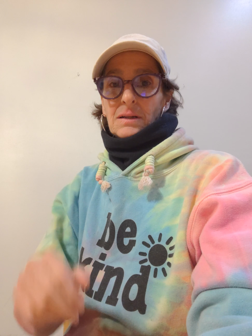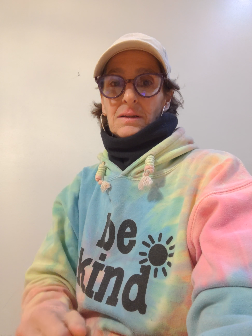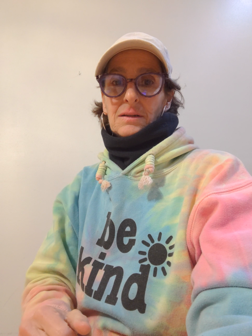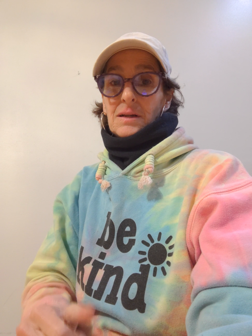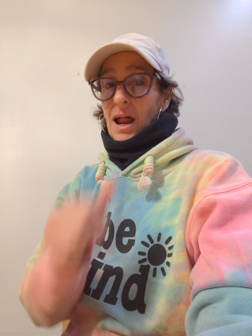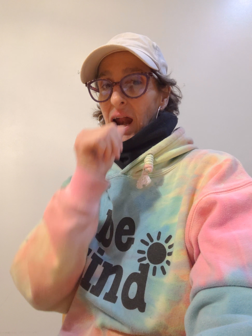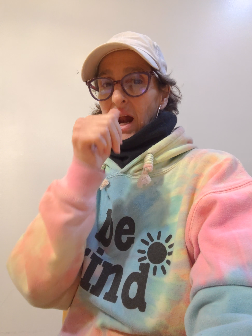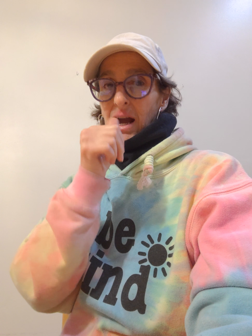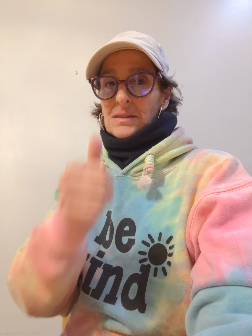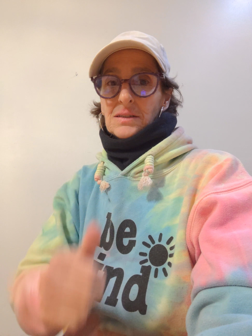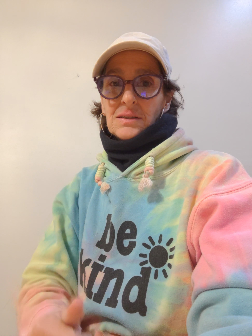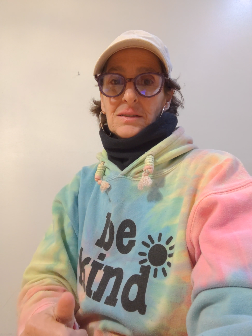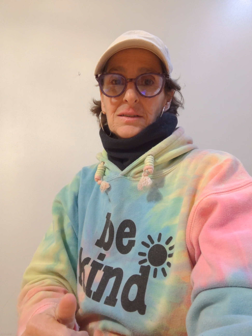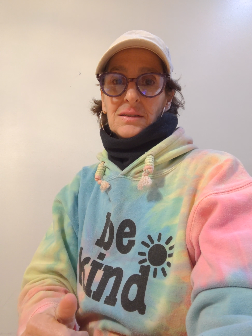nuts